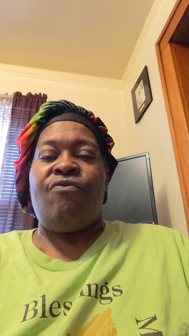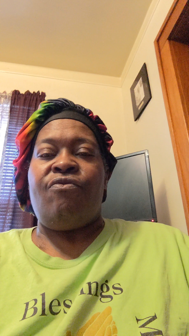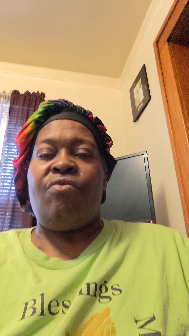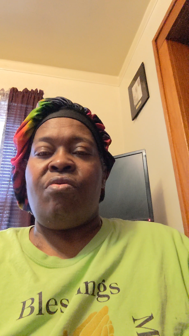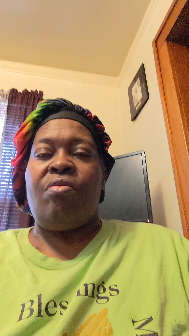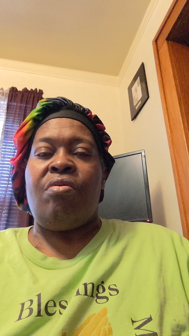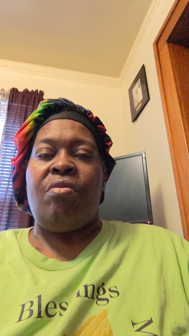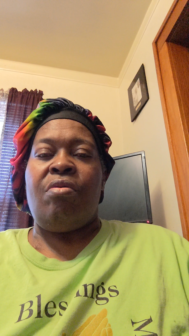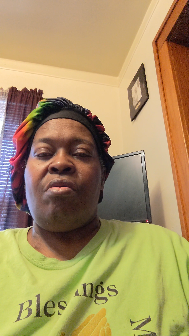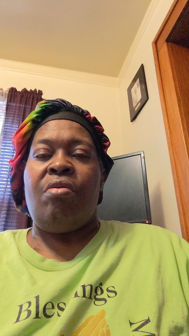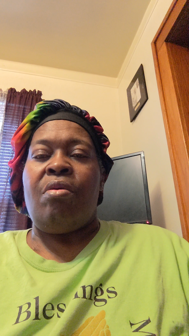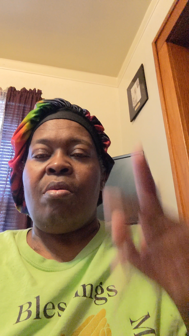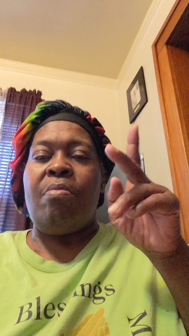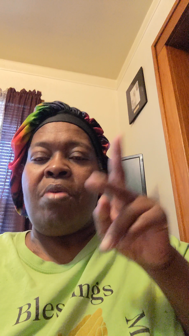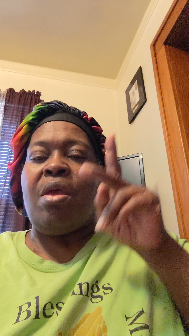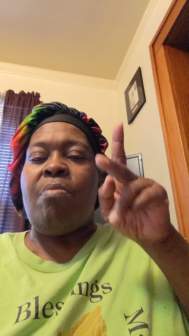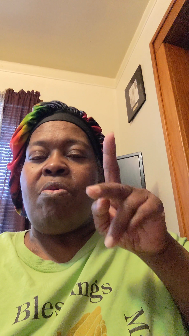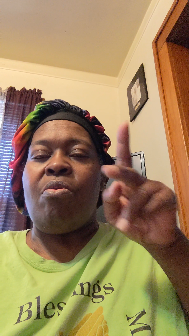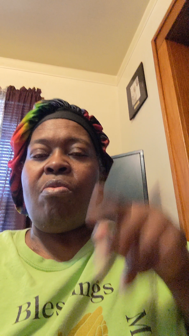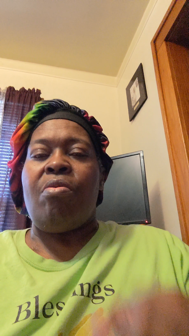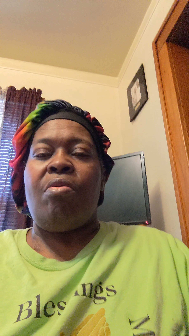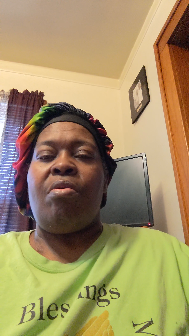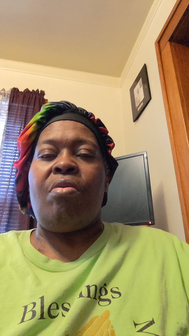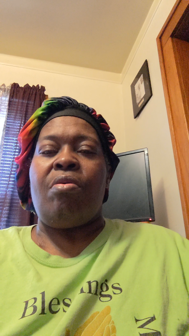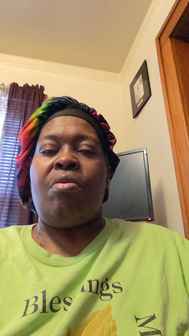people